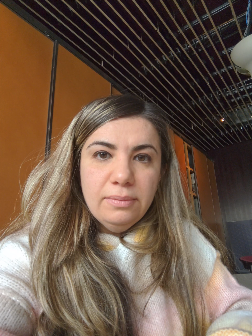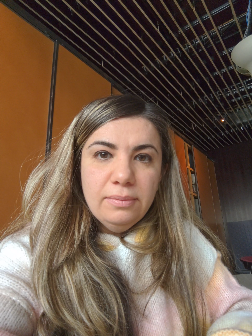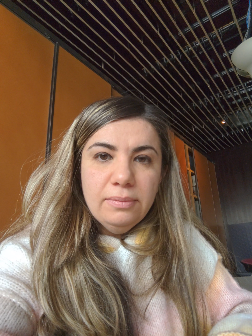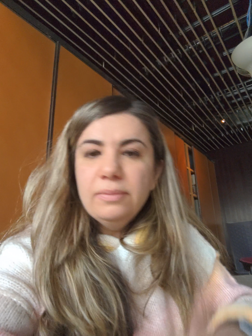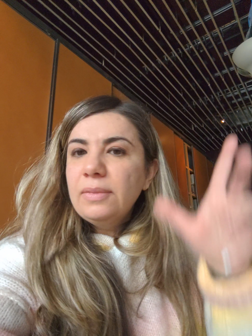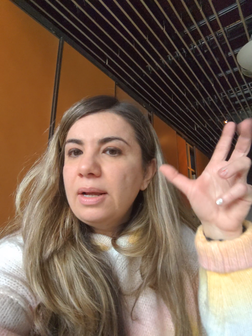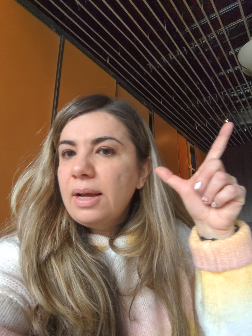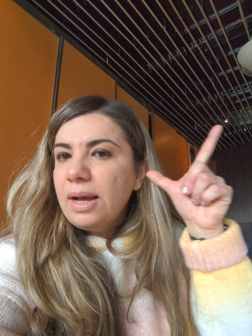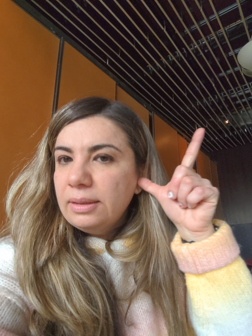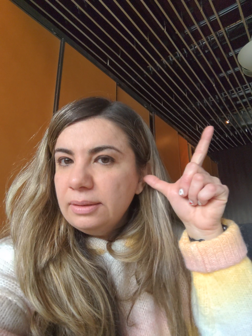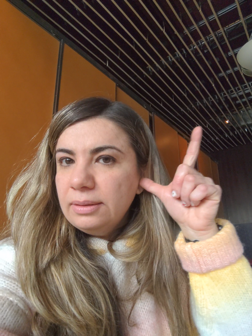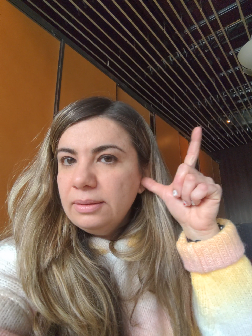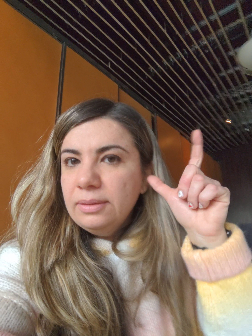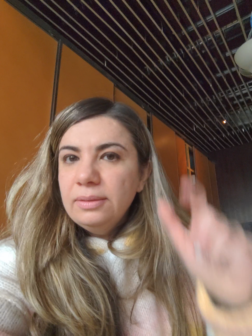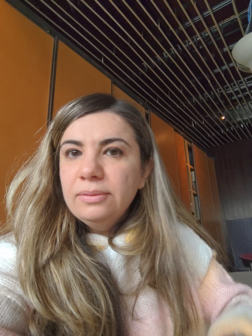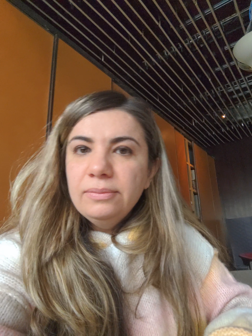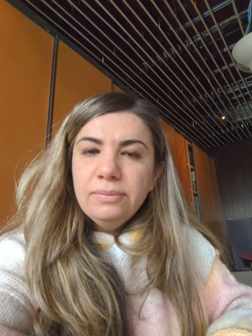listen